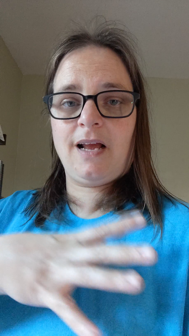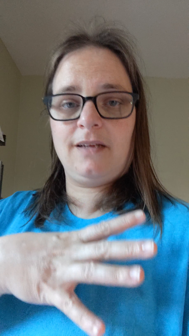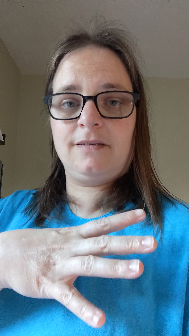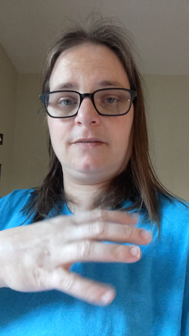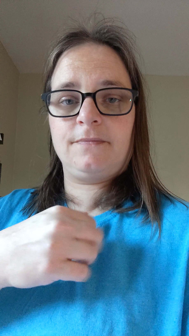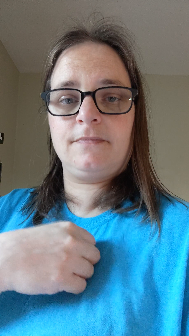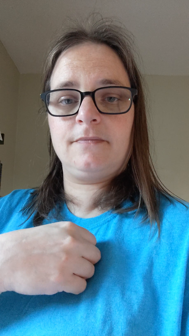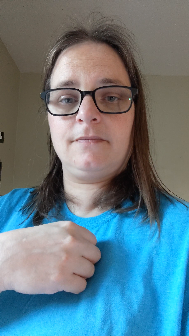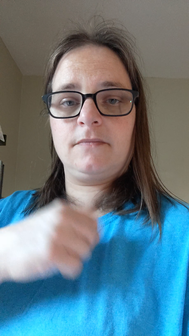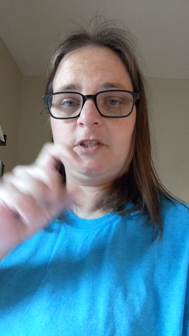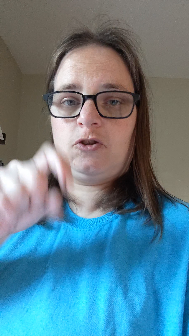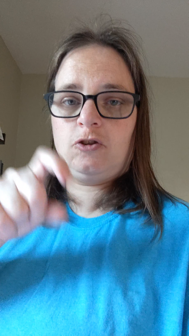should